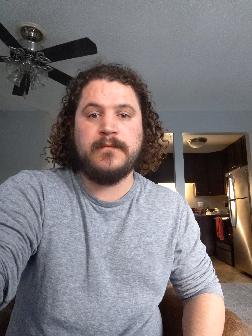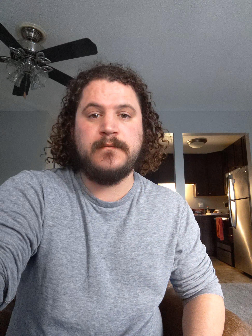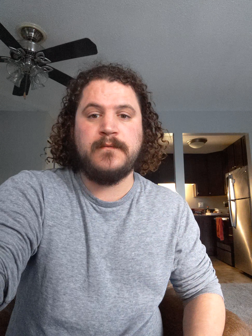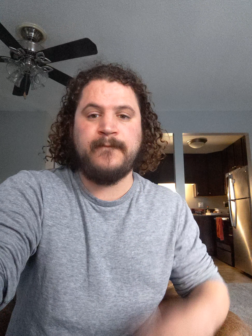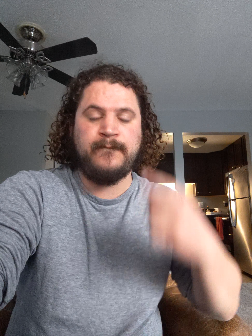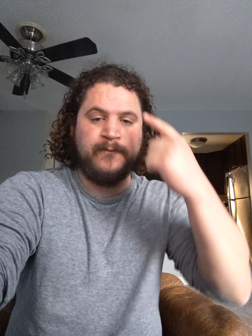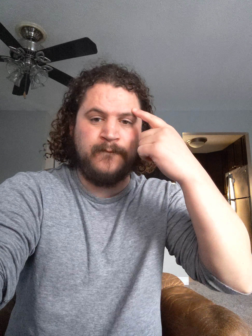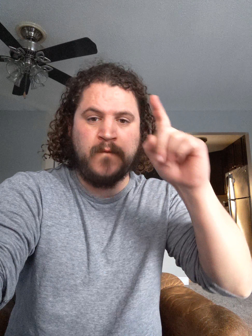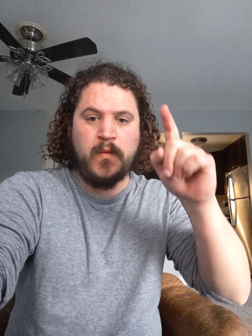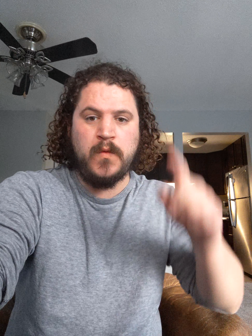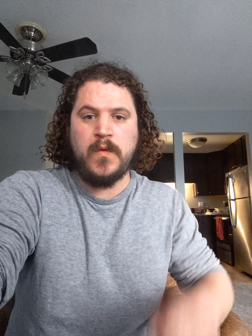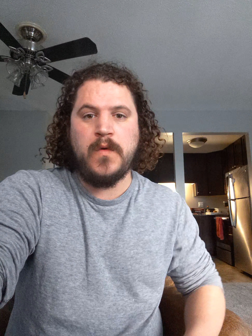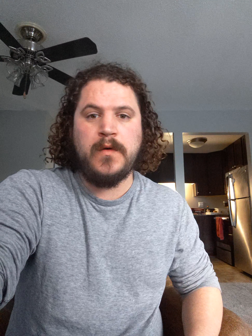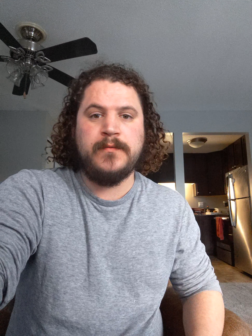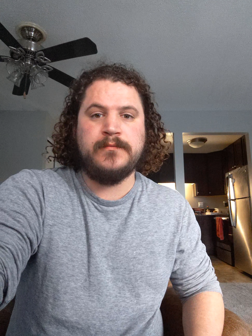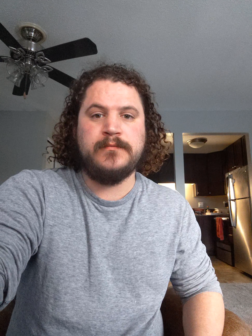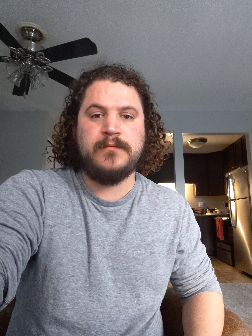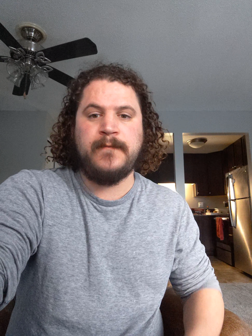for